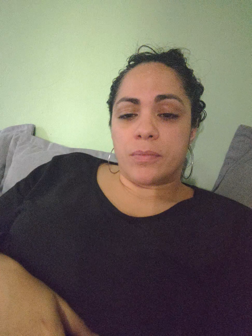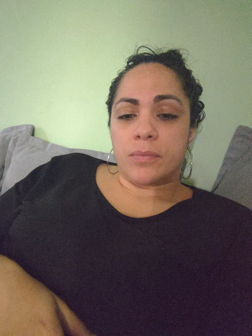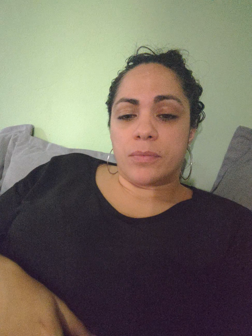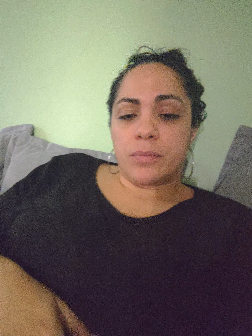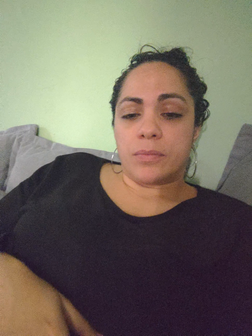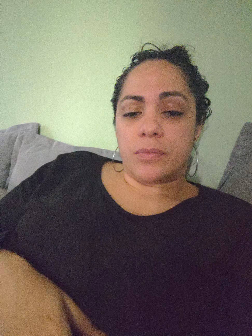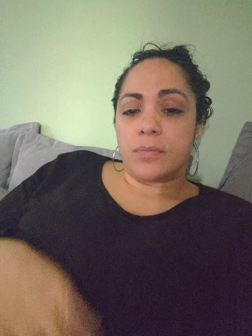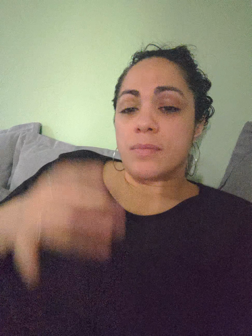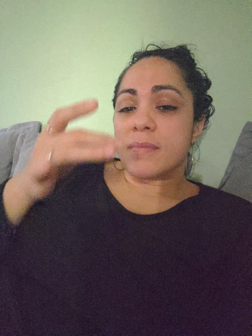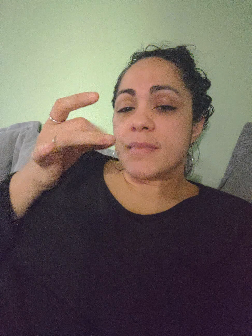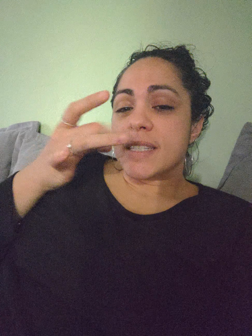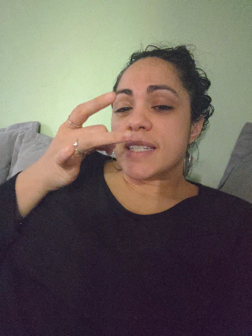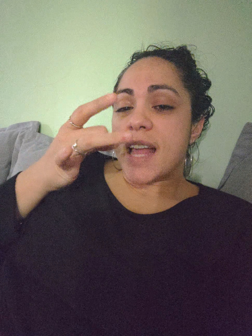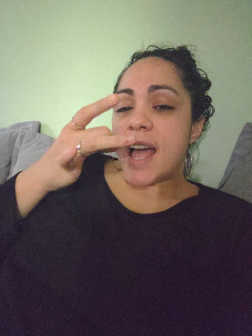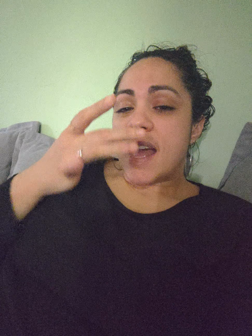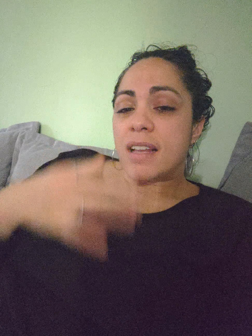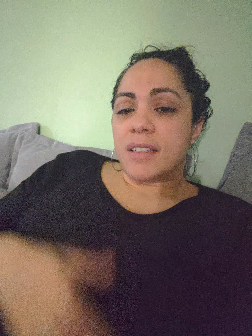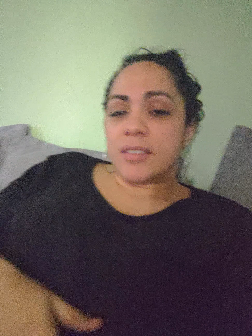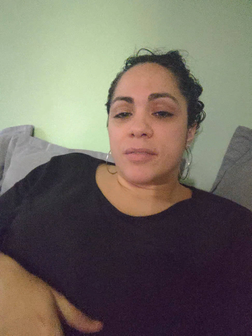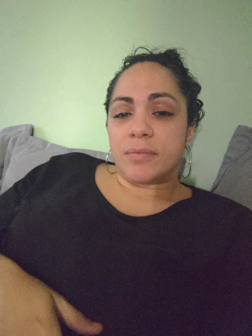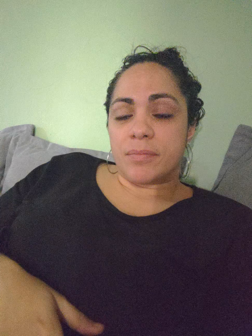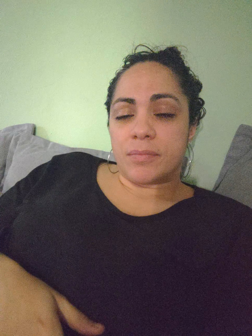snack